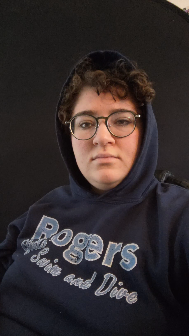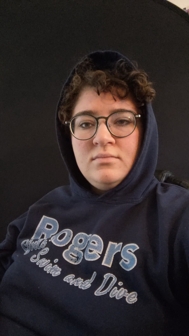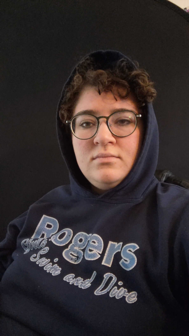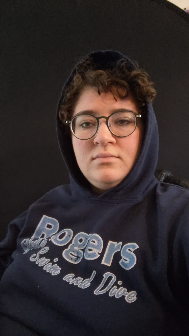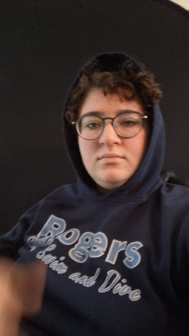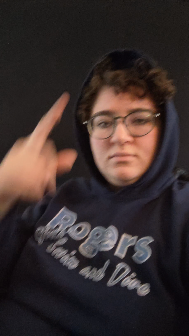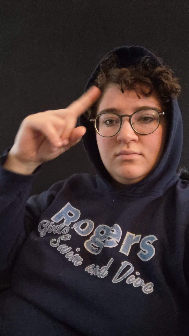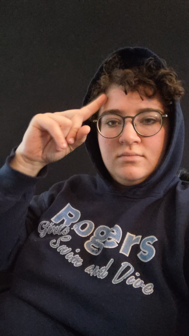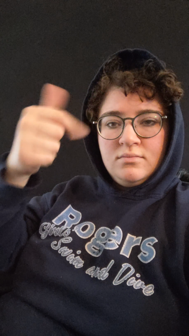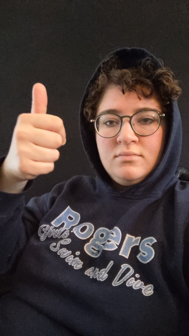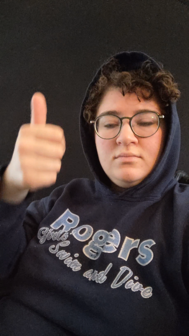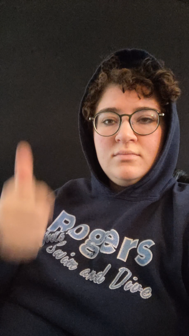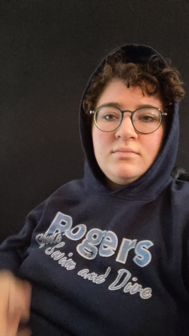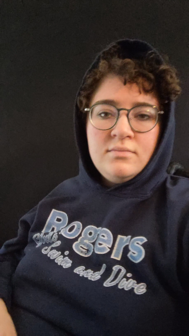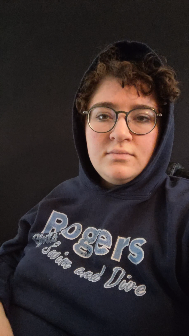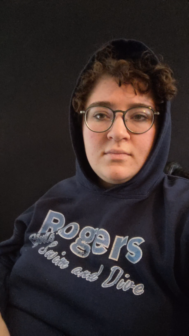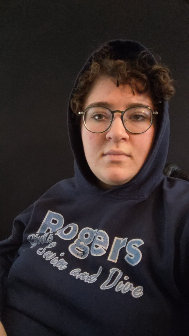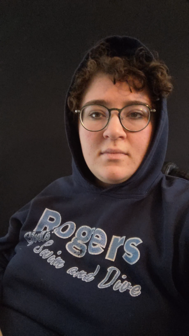dime